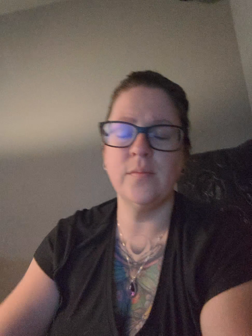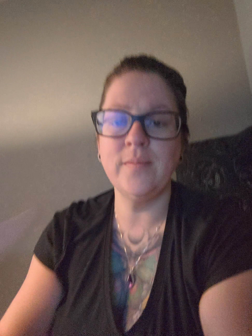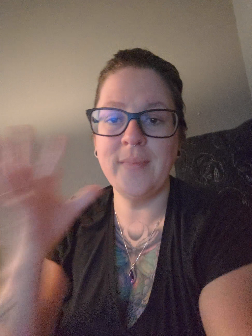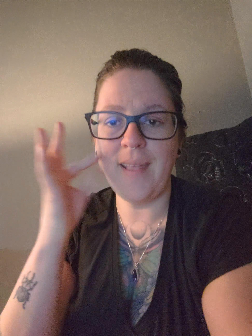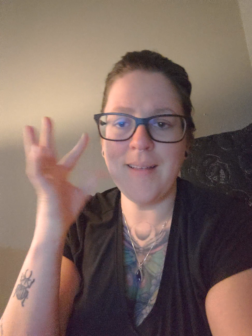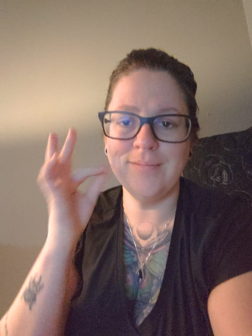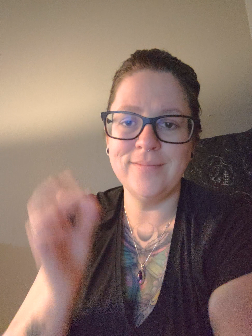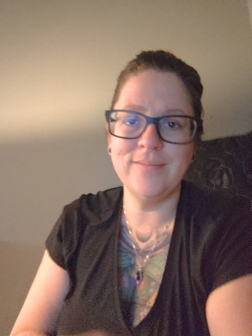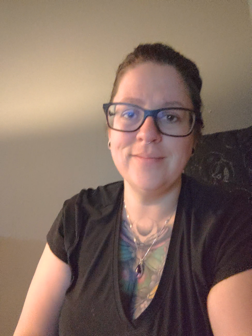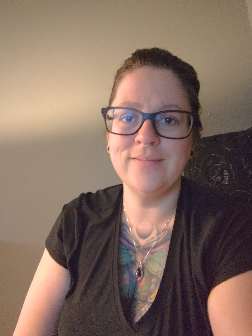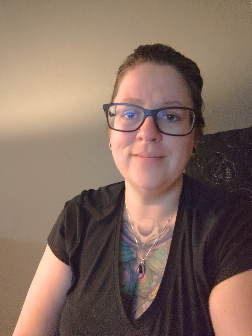cat